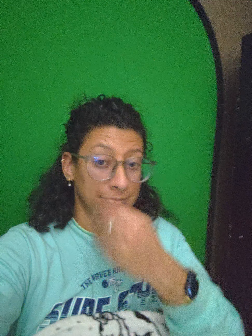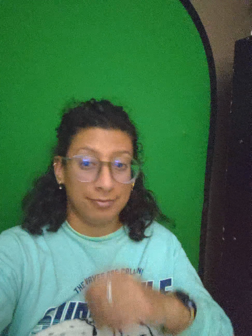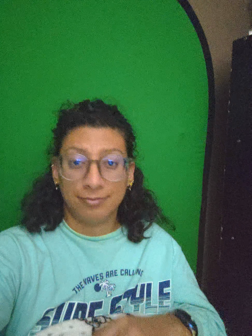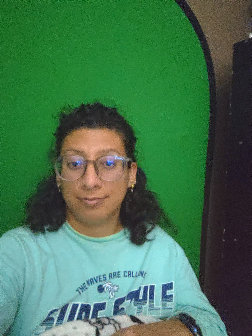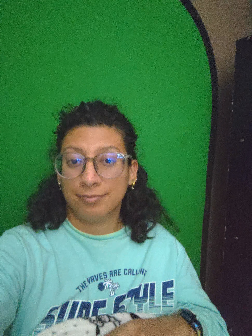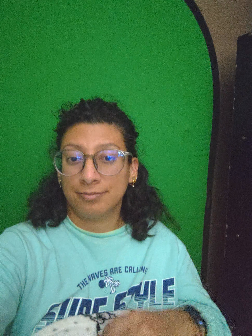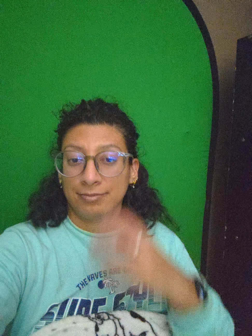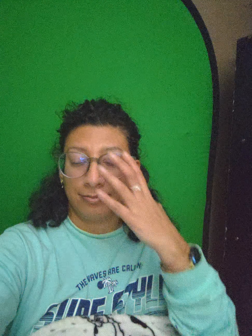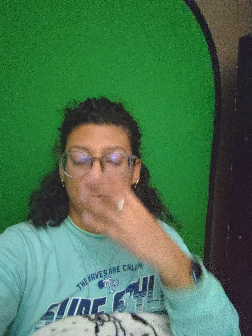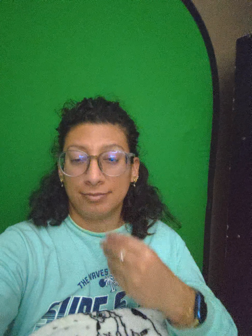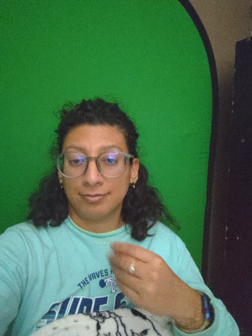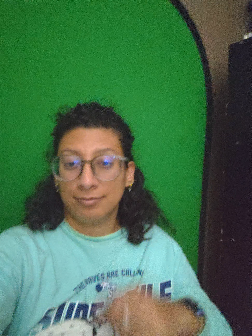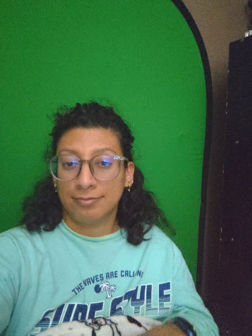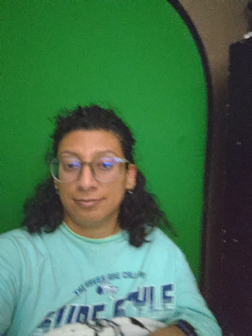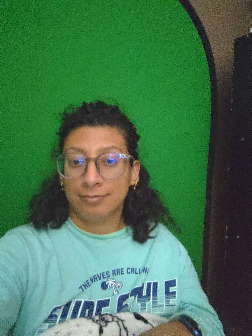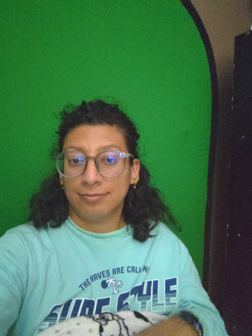sleep